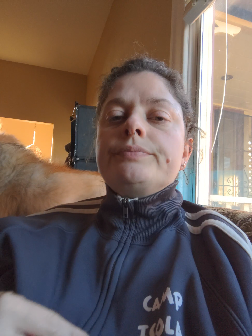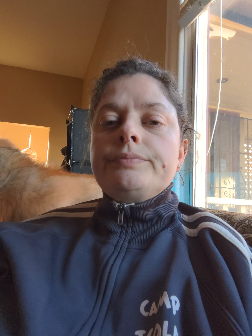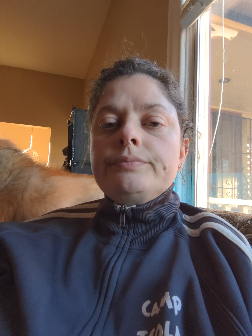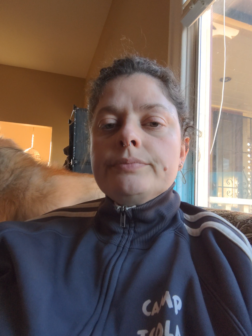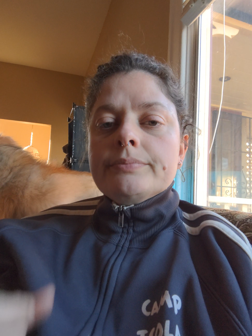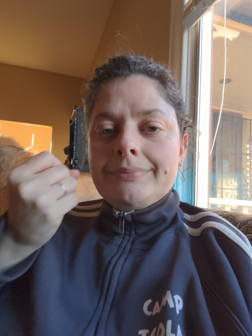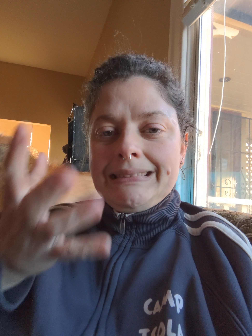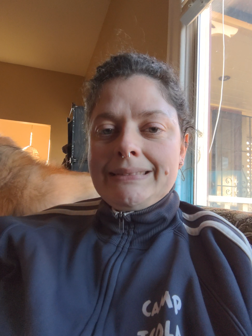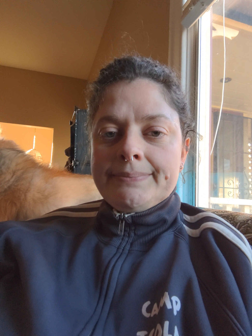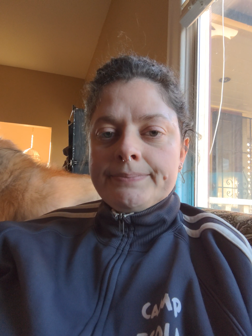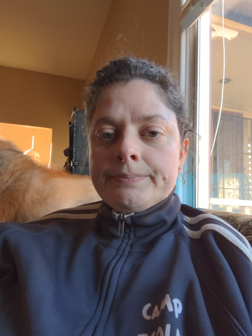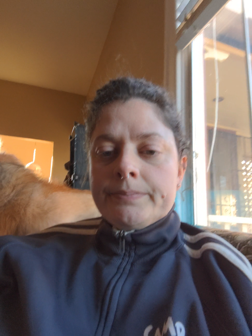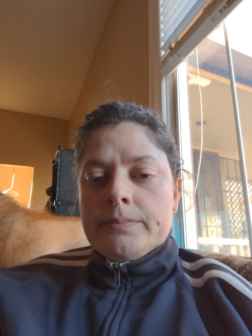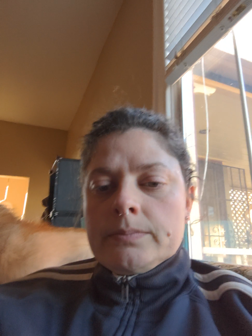many